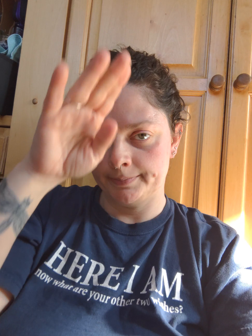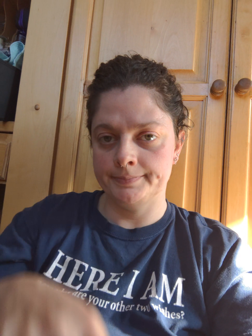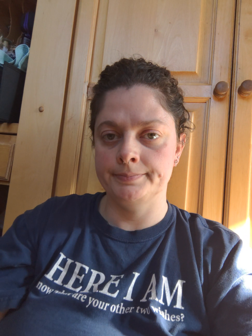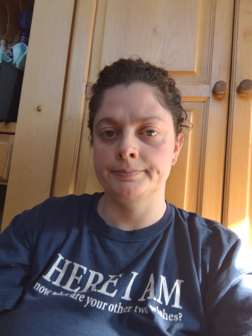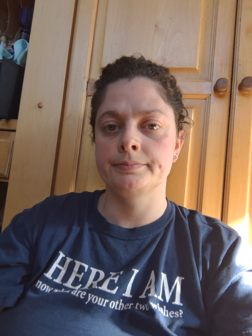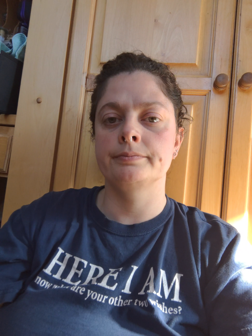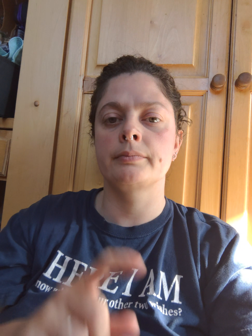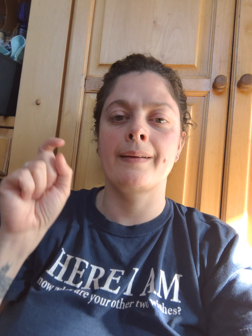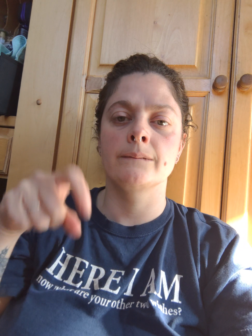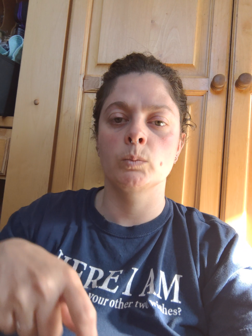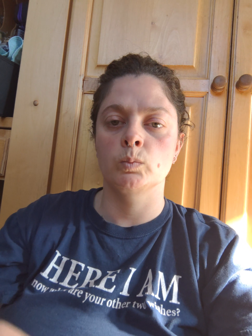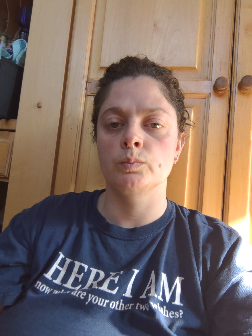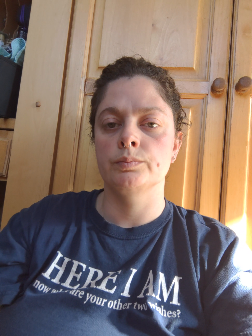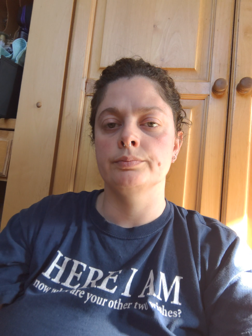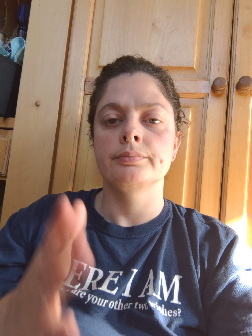have to